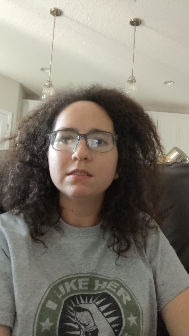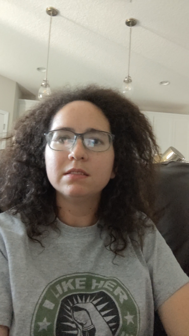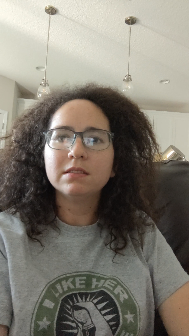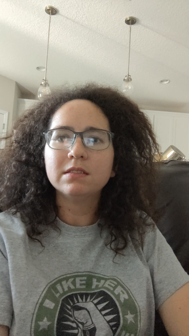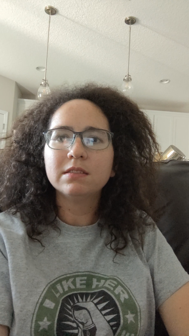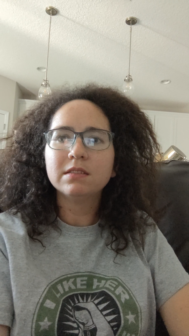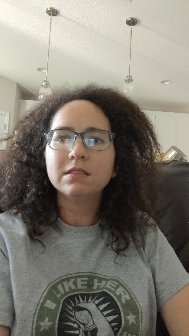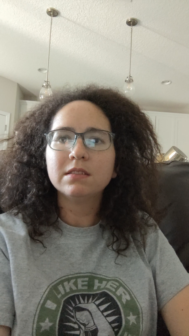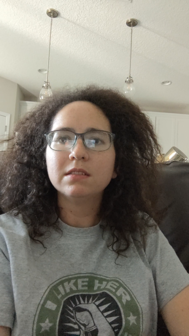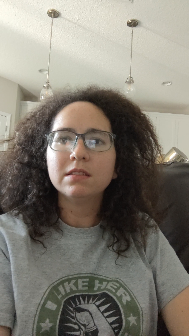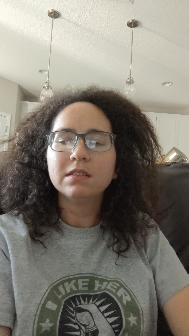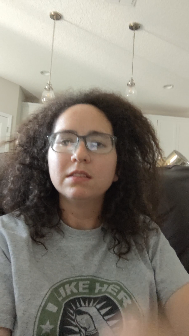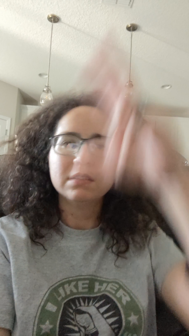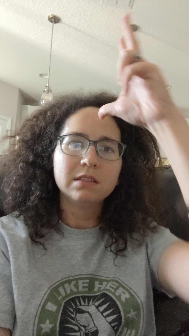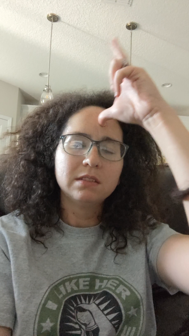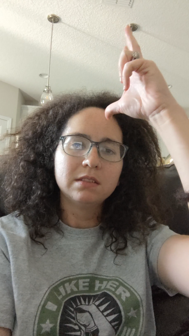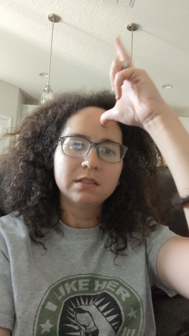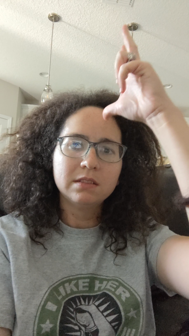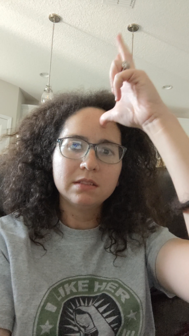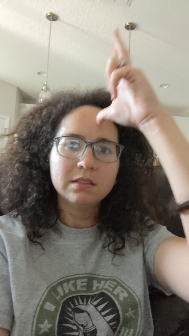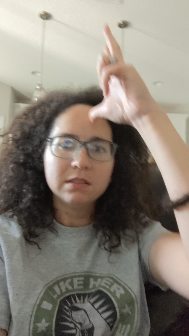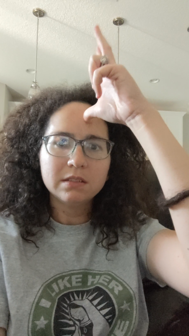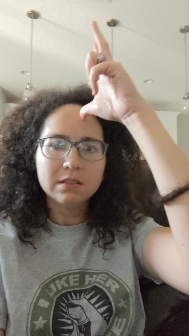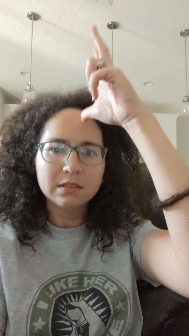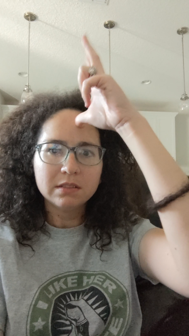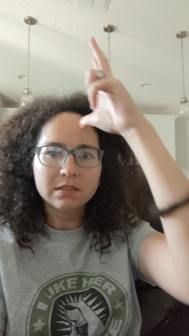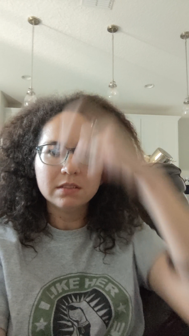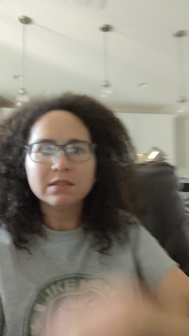rooster